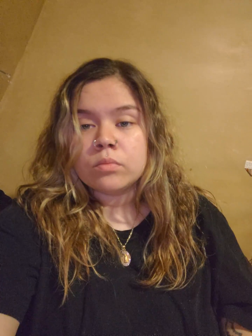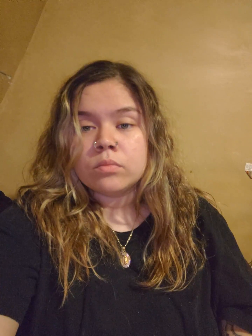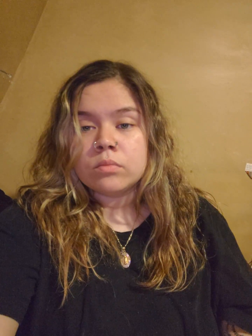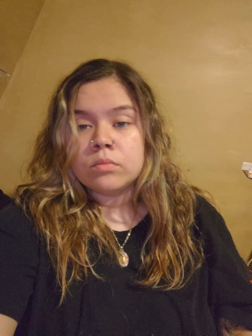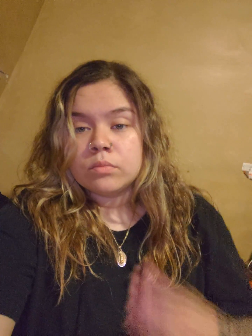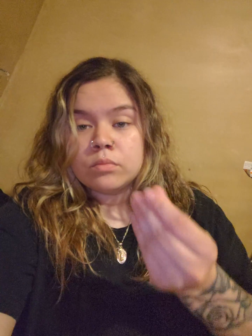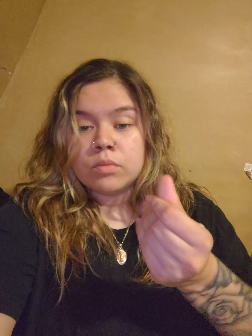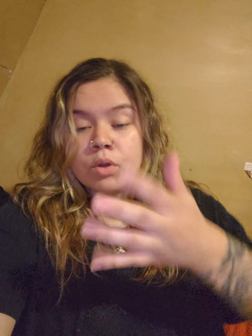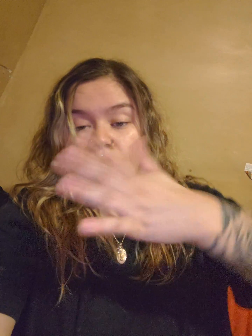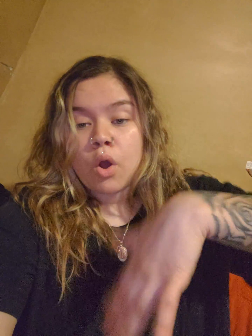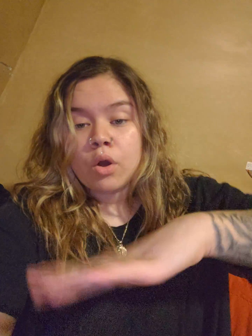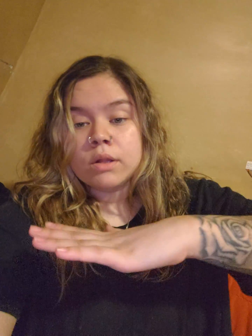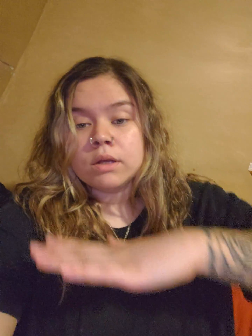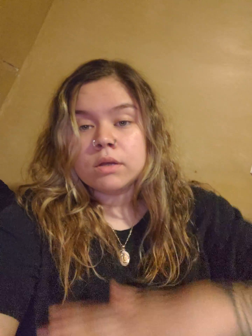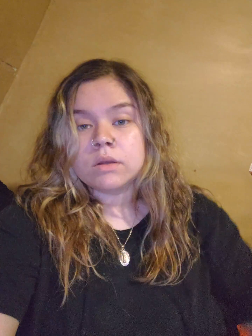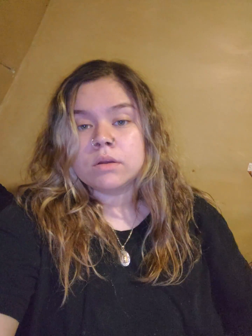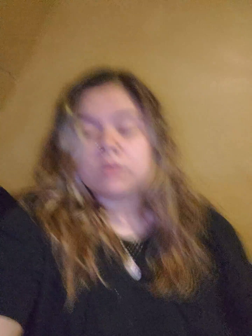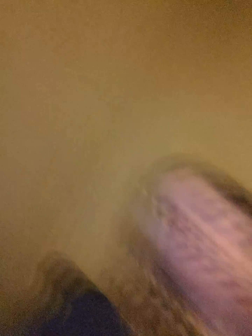garden